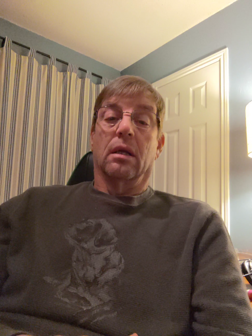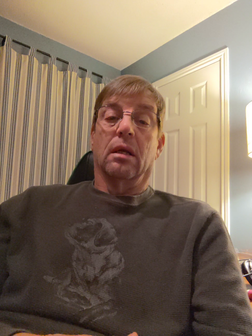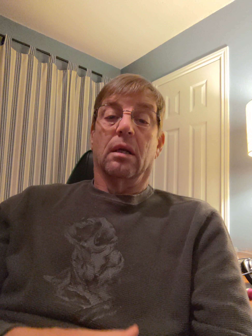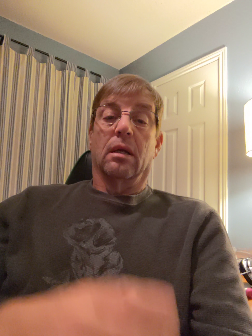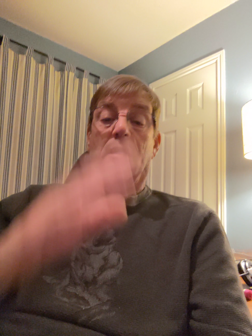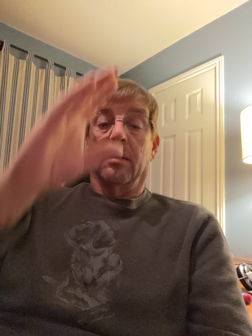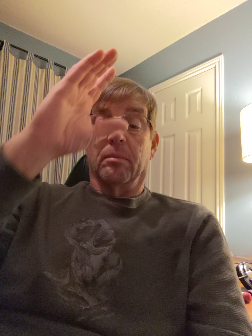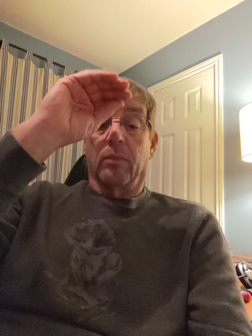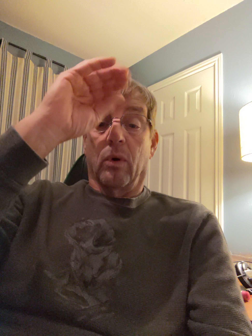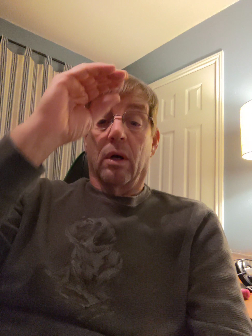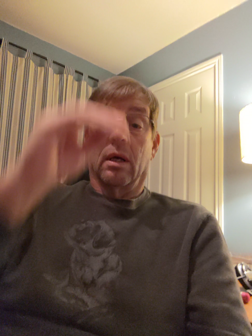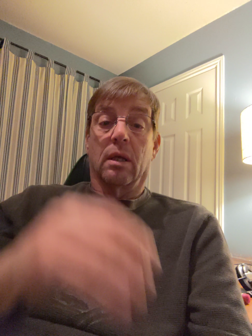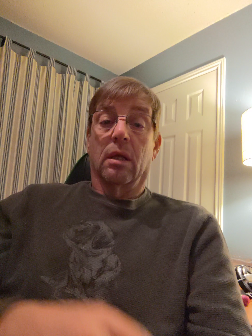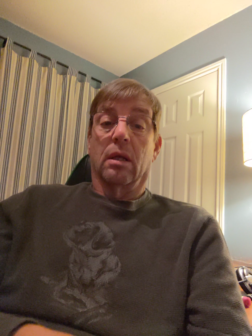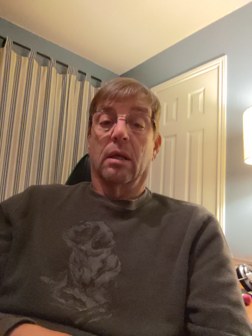boy